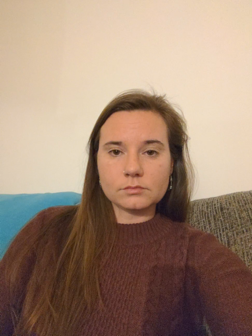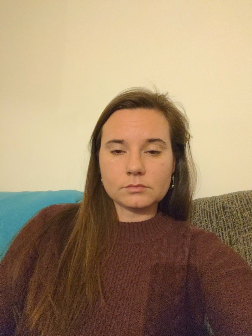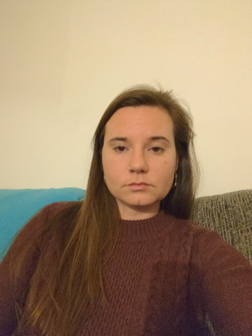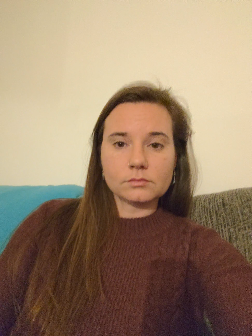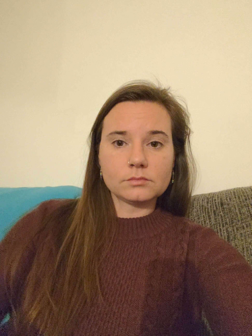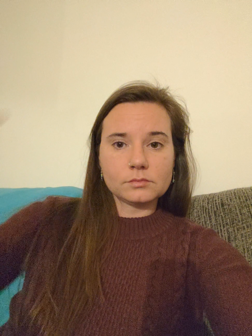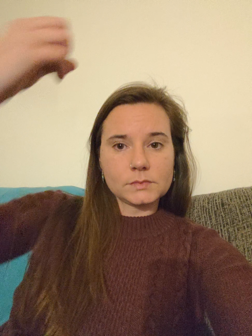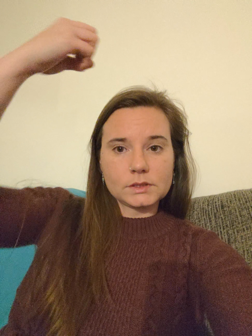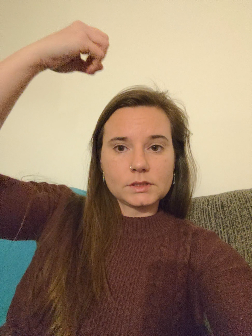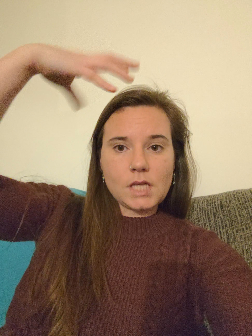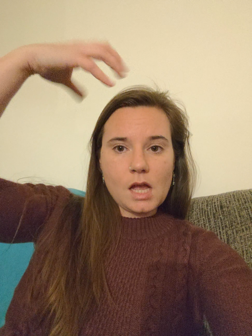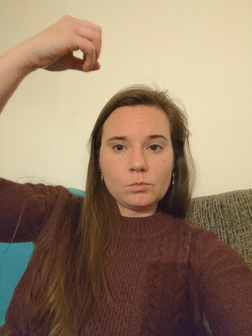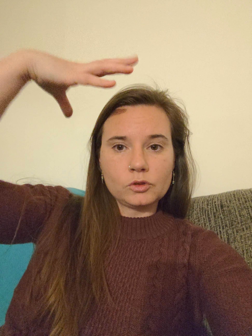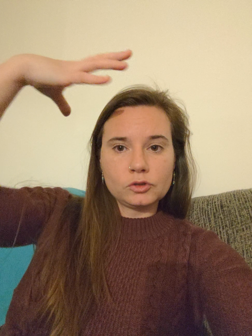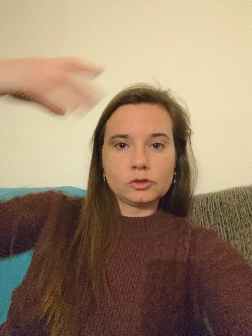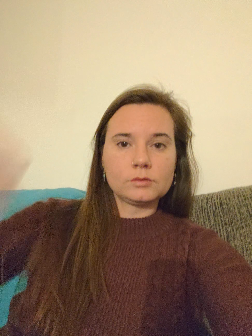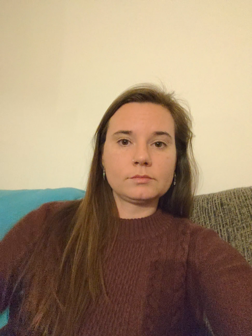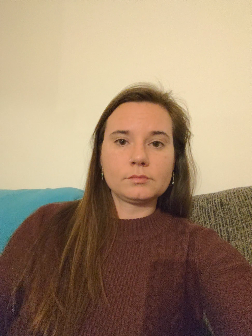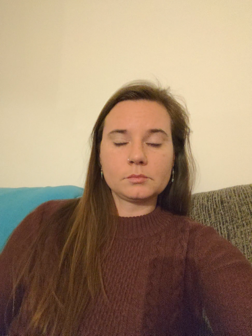shower